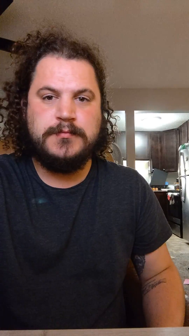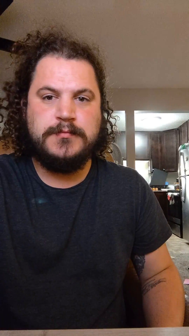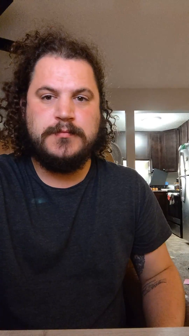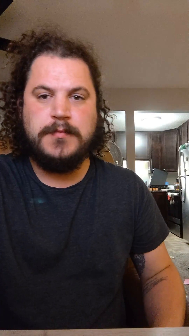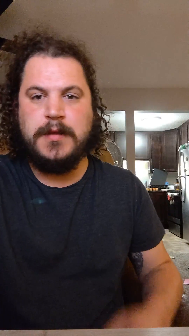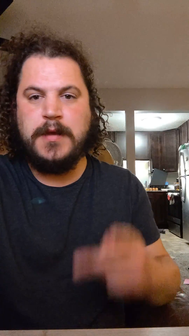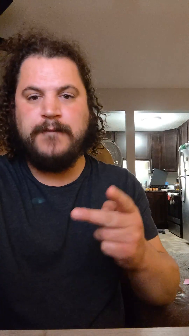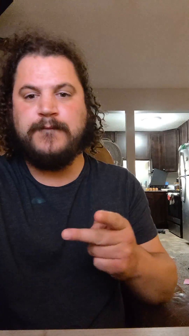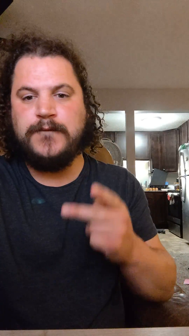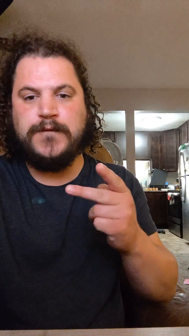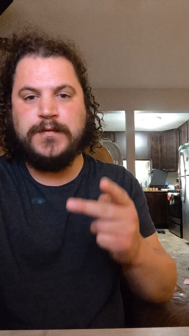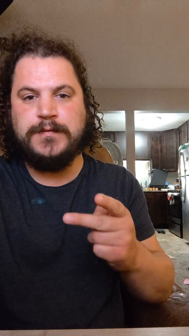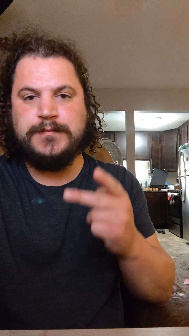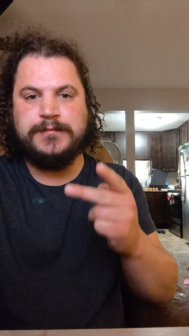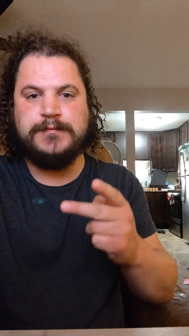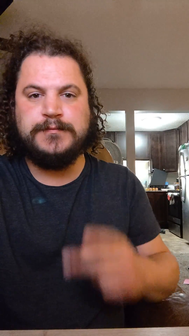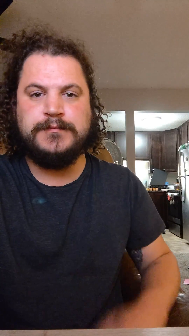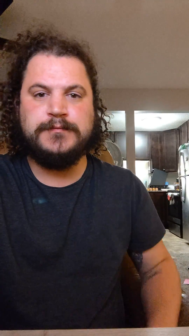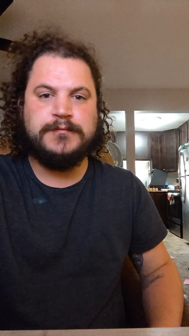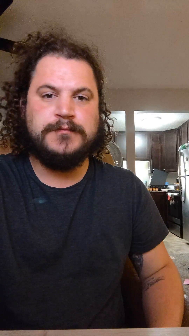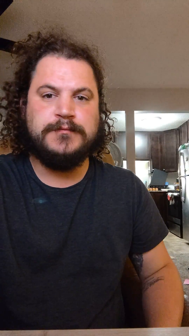careful